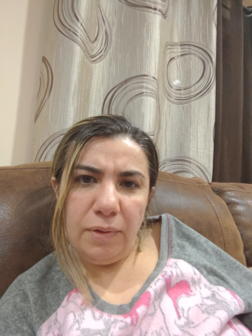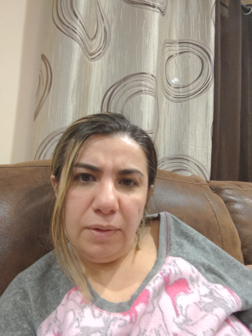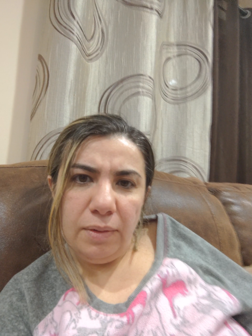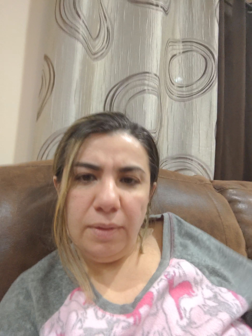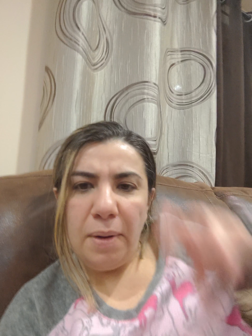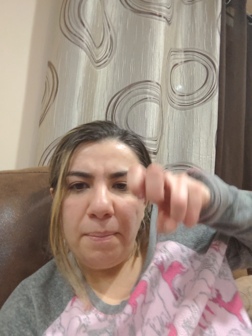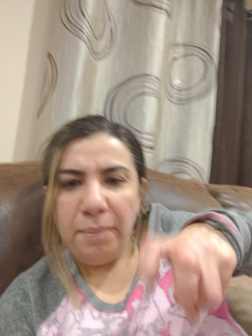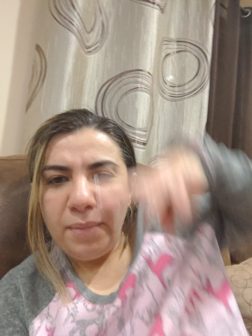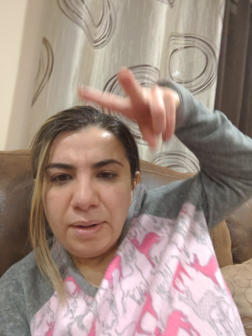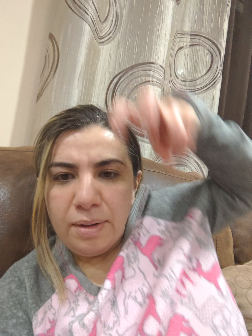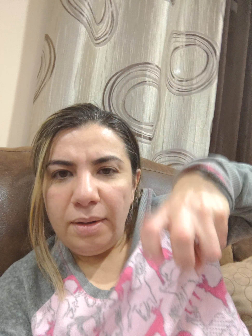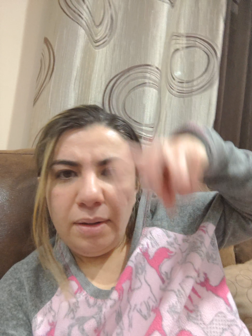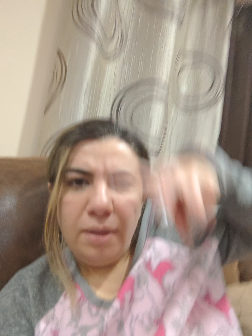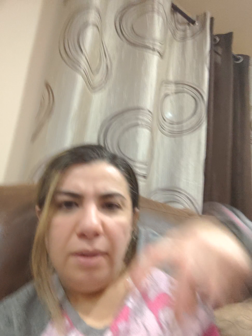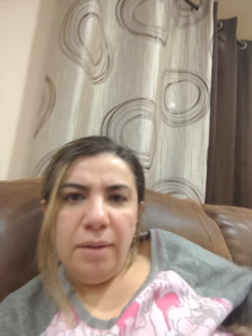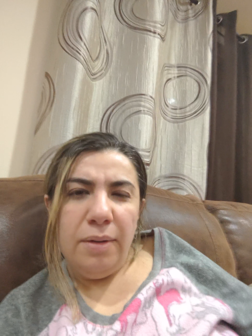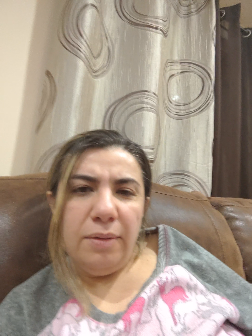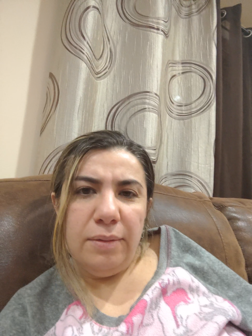jump